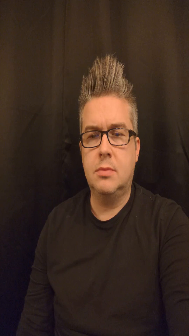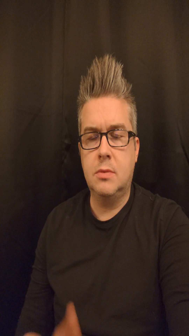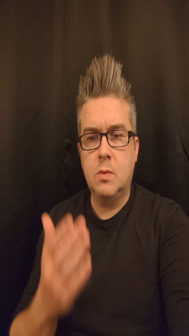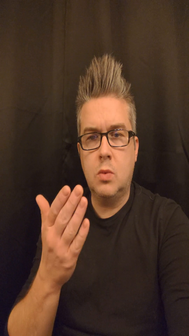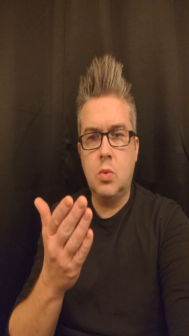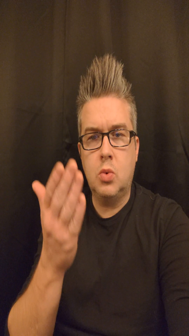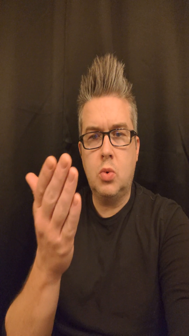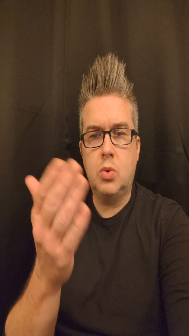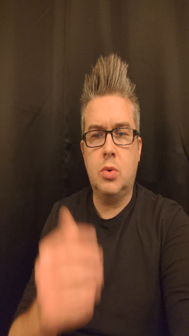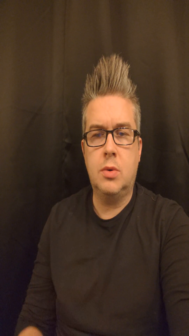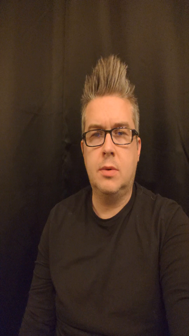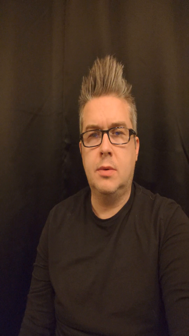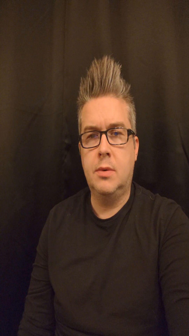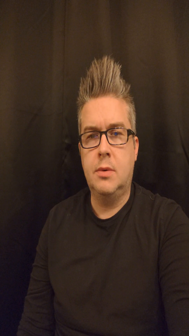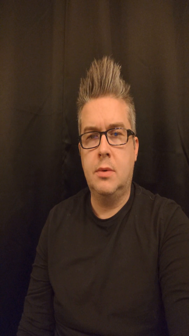boat